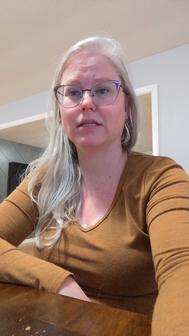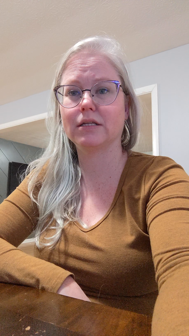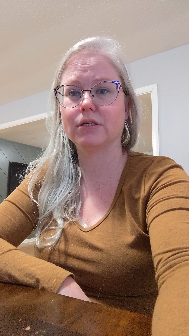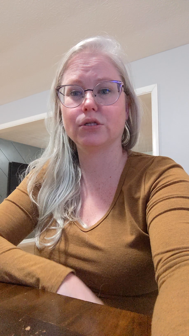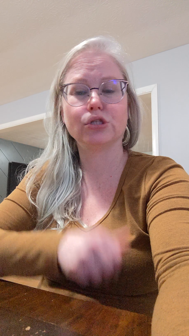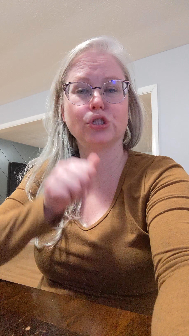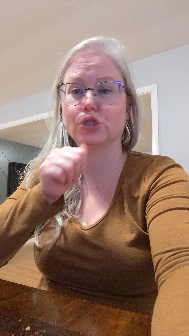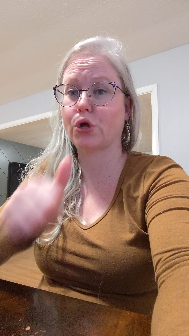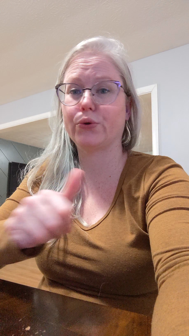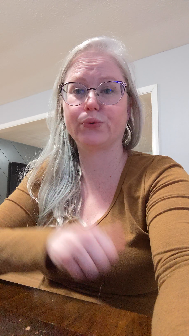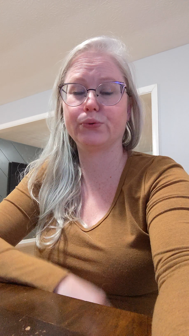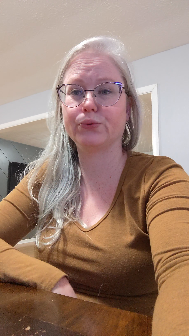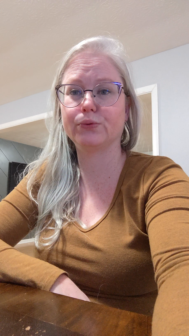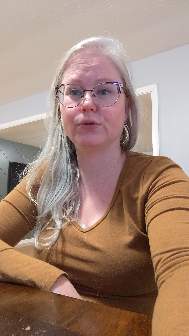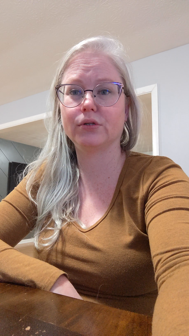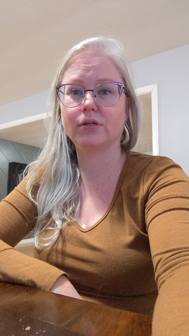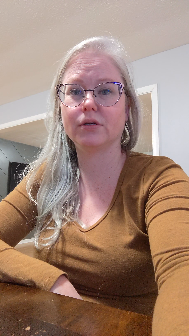don't